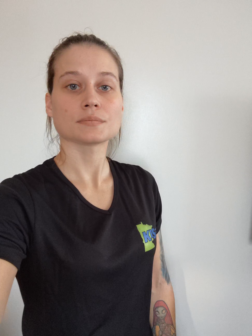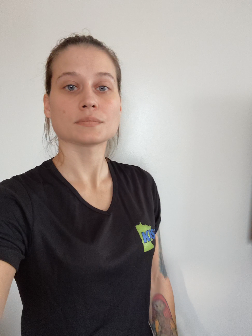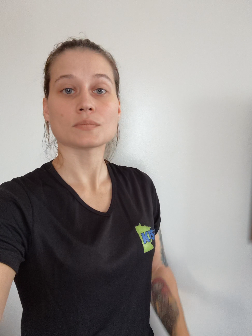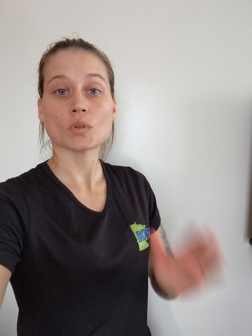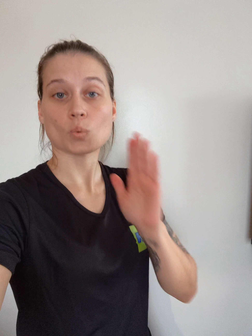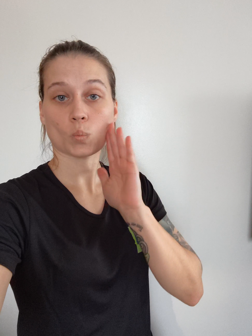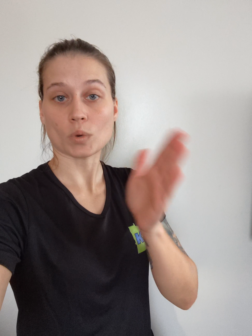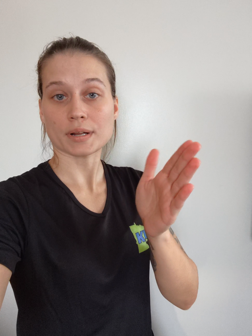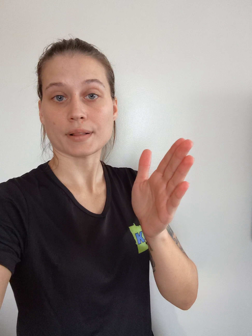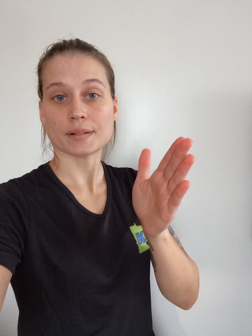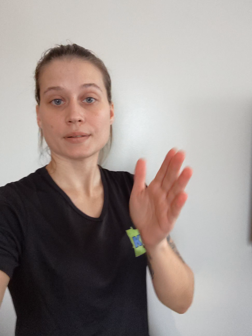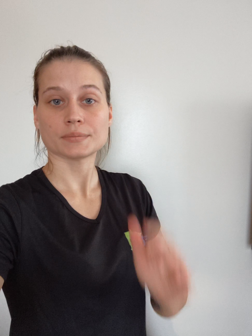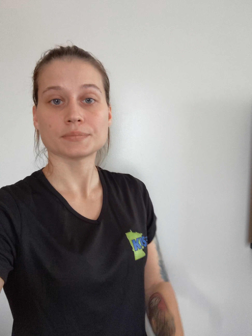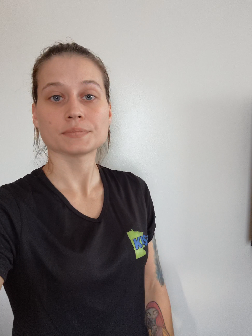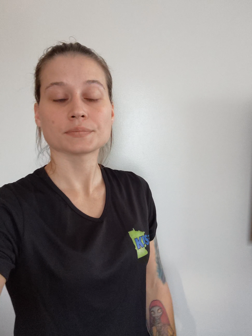will